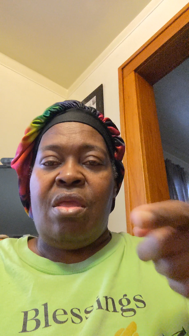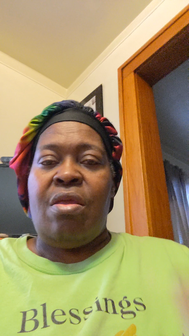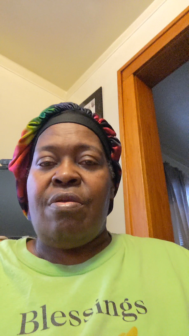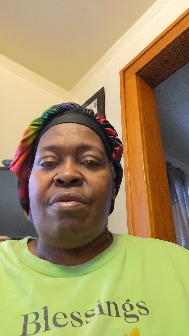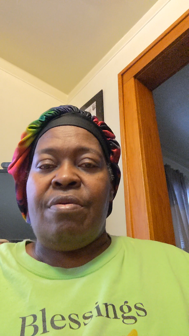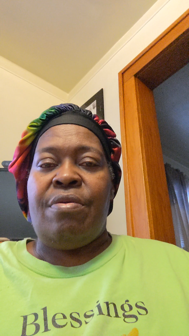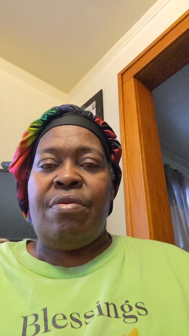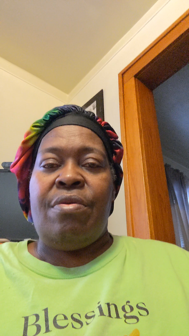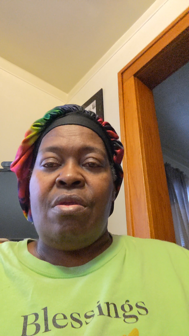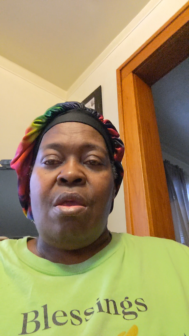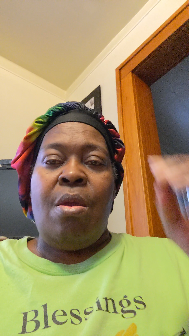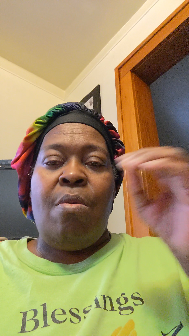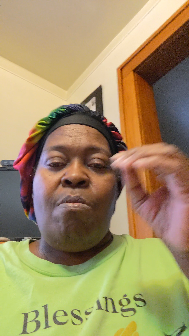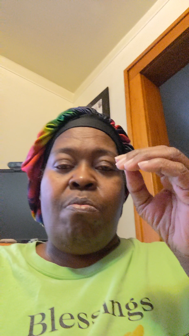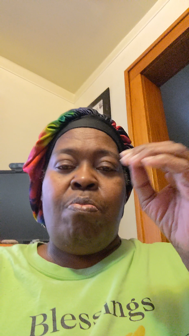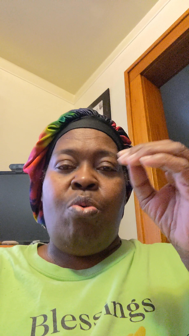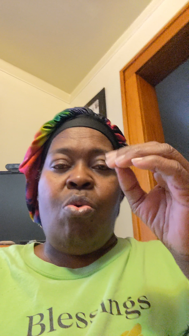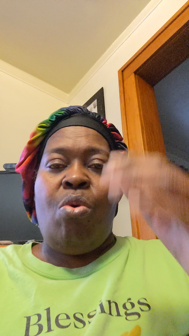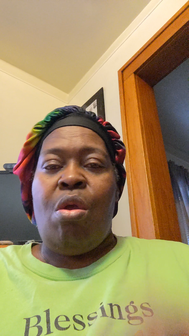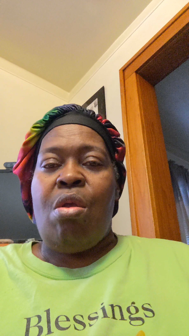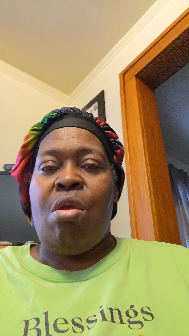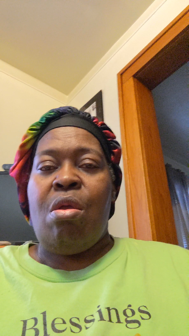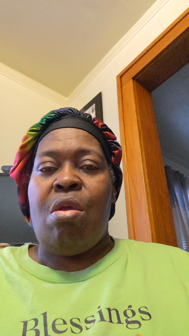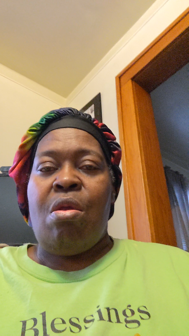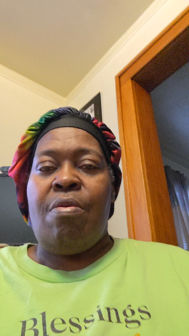more